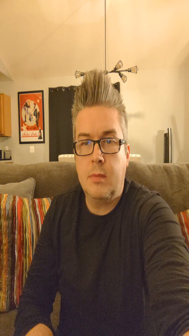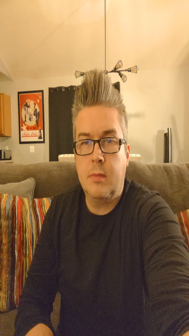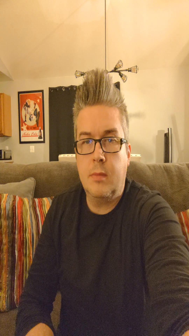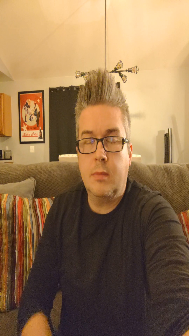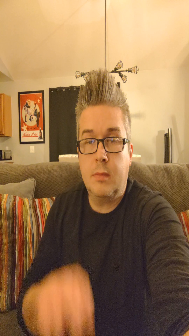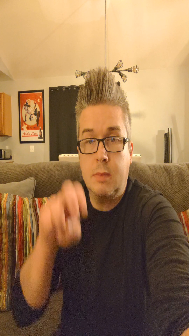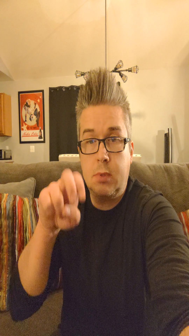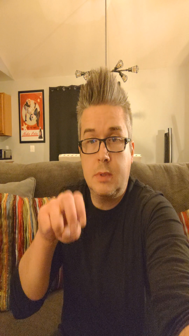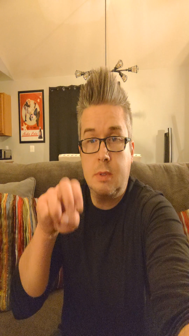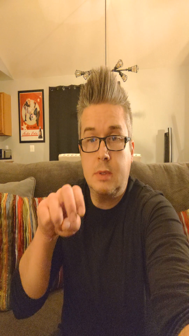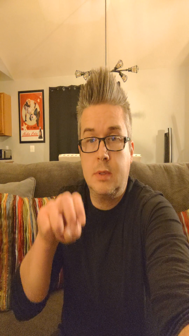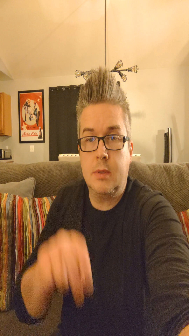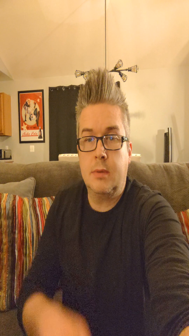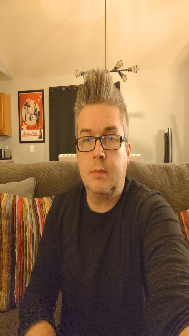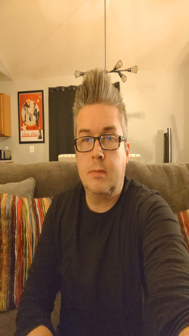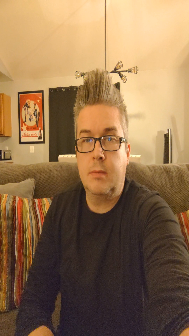chair